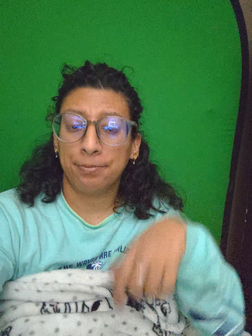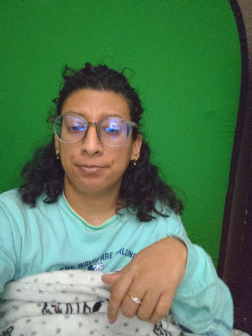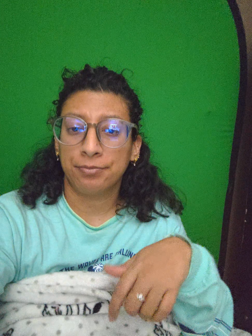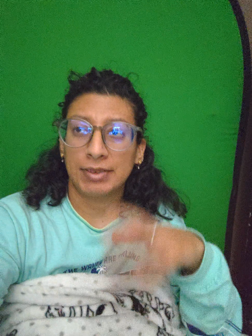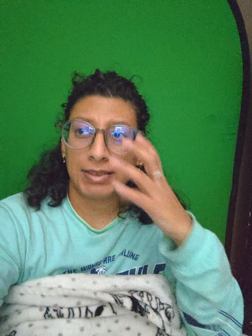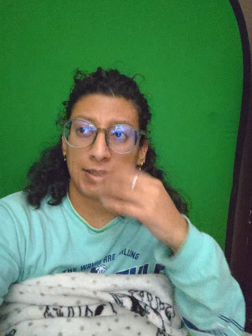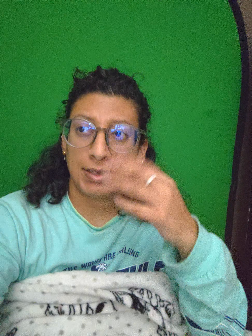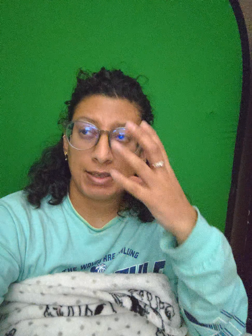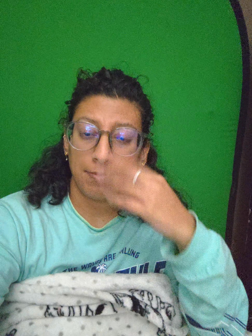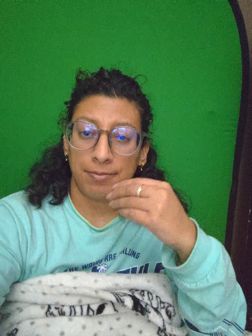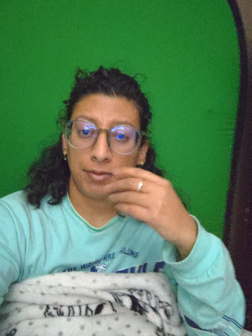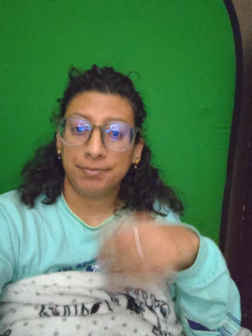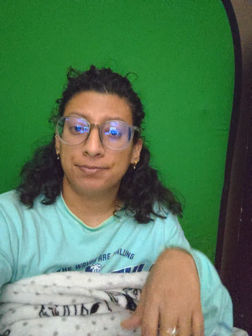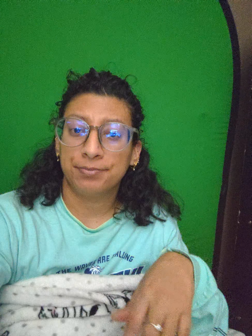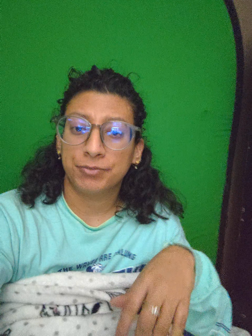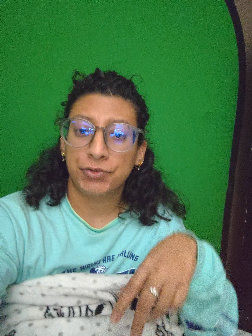sleepy